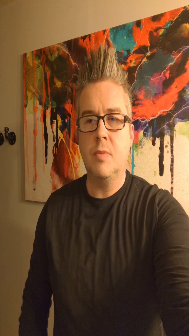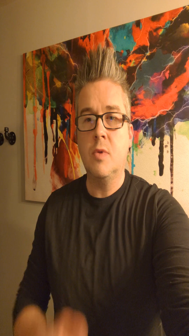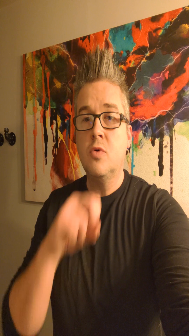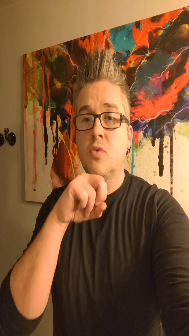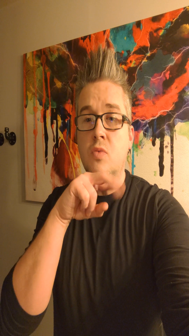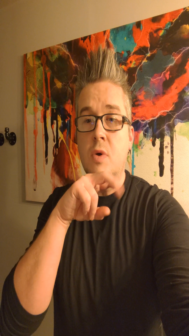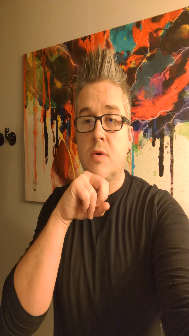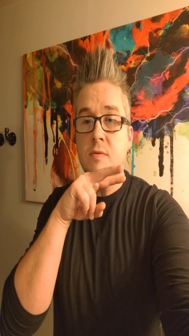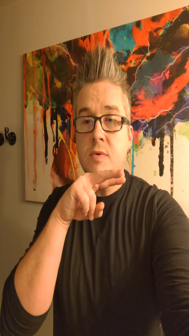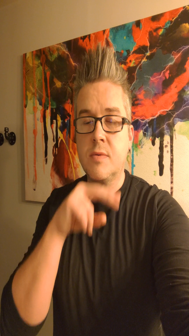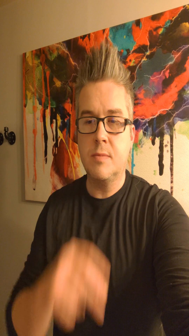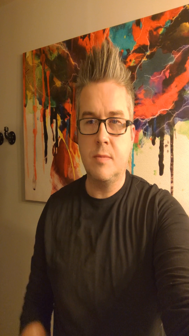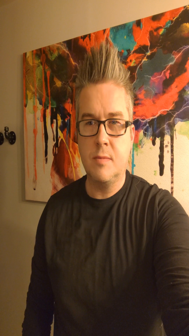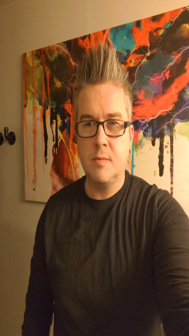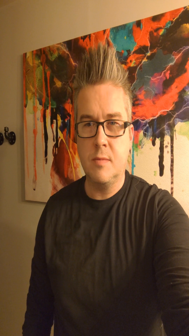frog